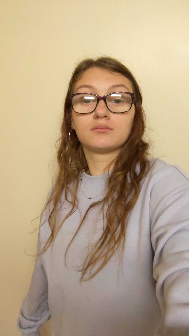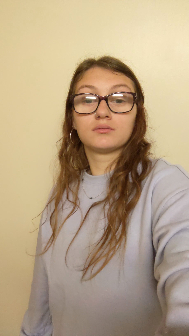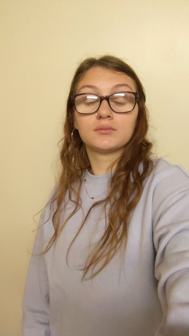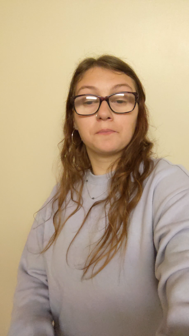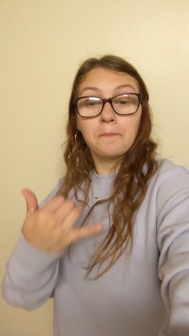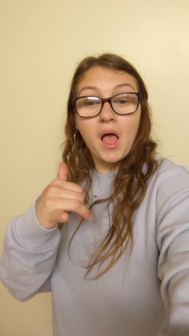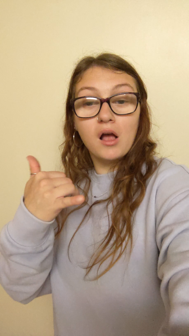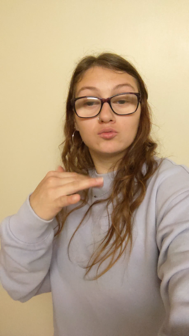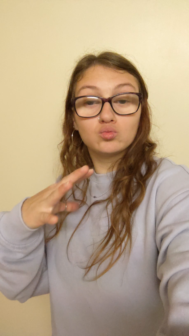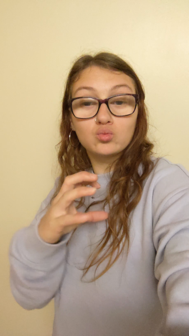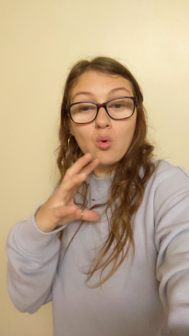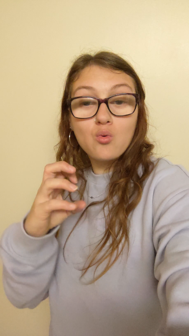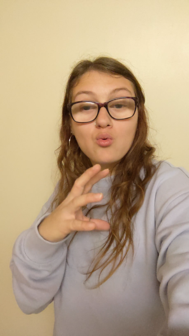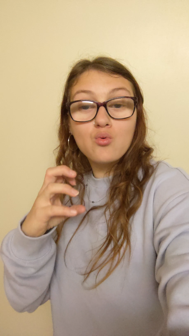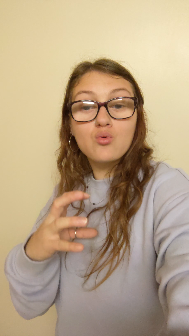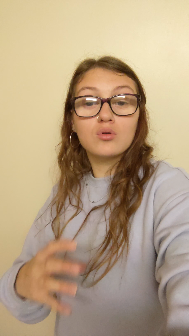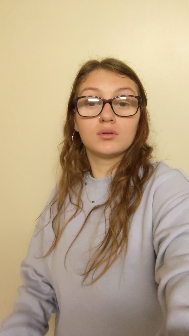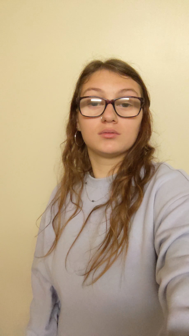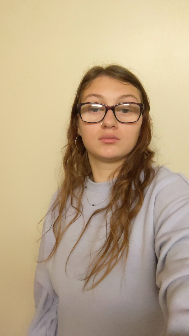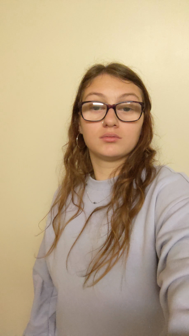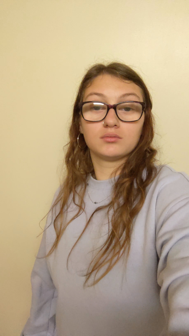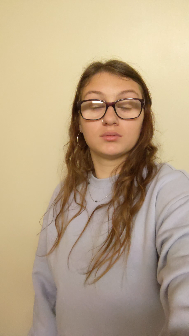play dough